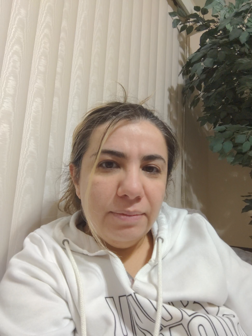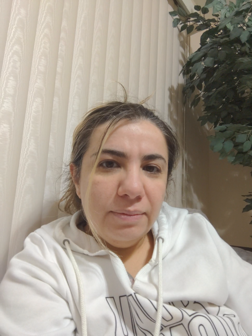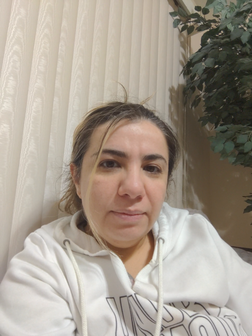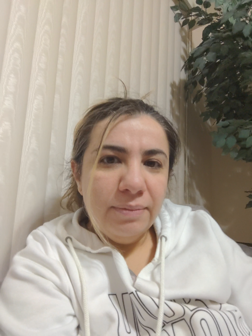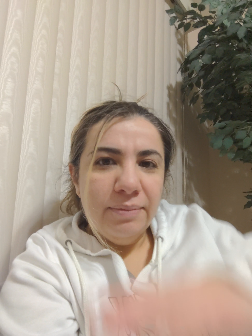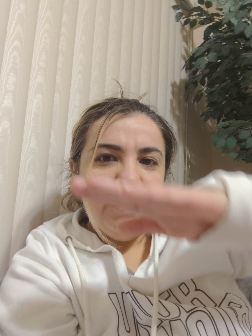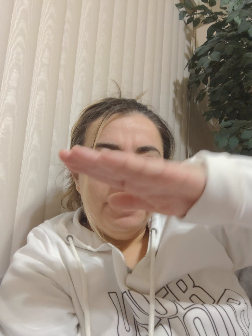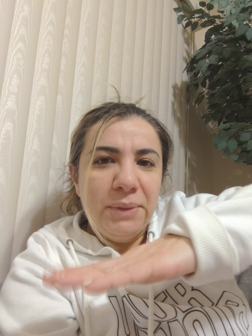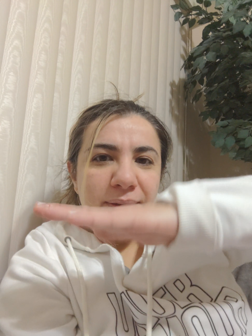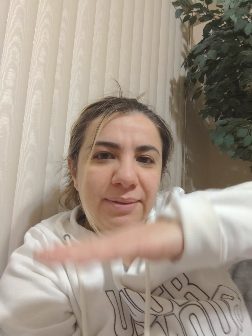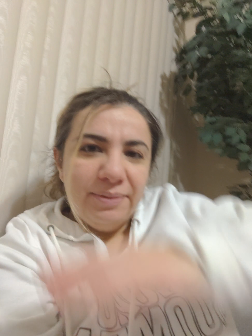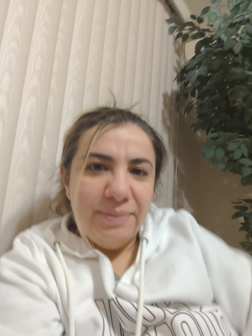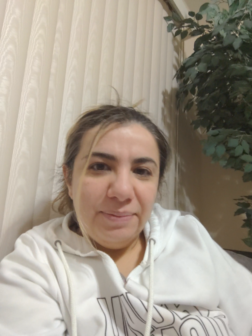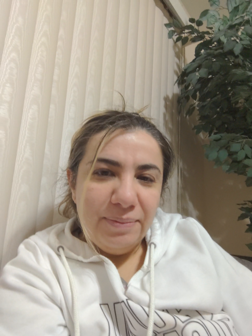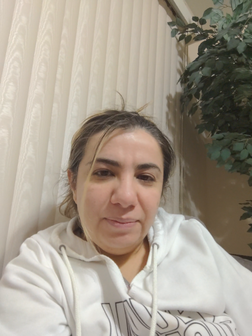table